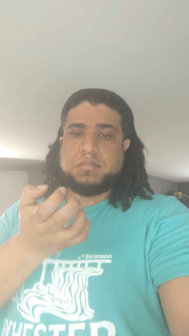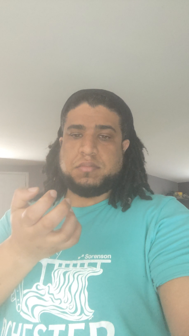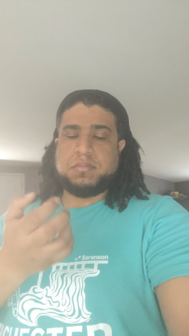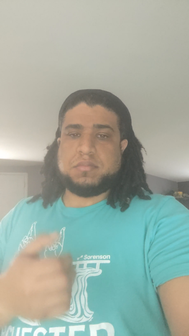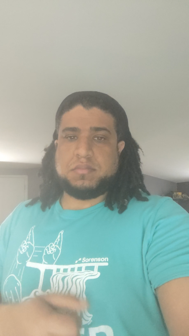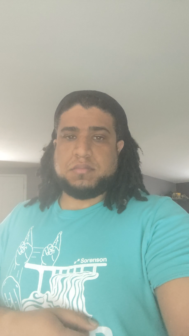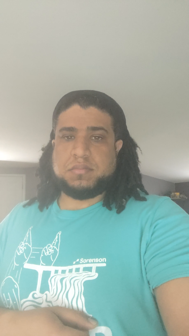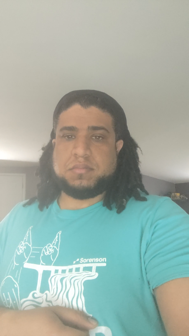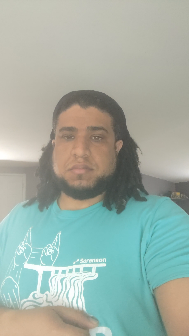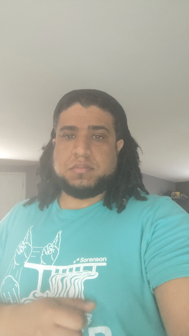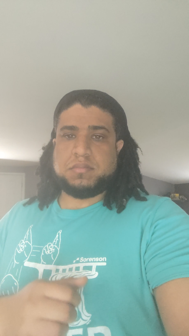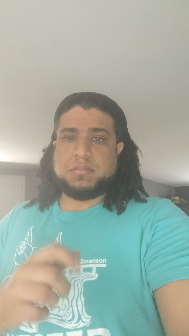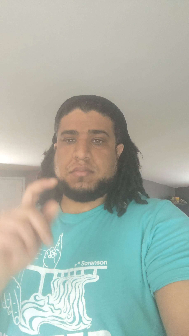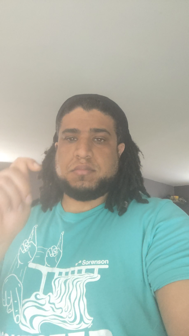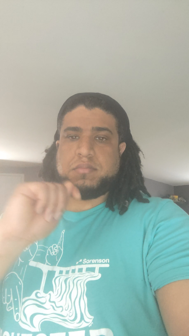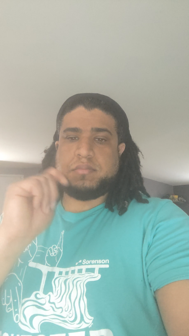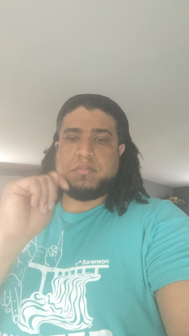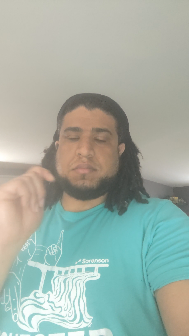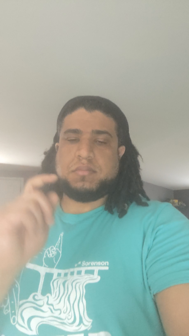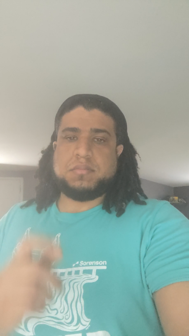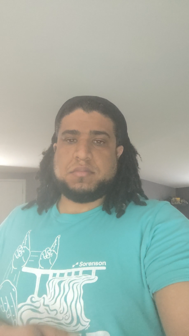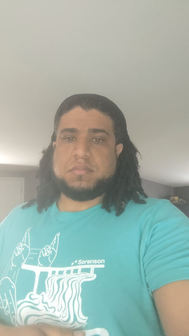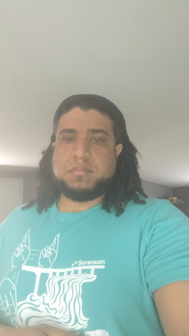bathroom